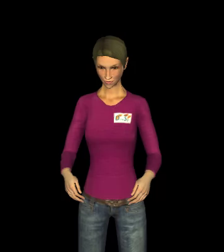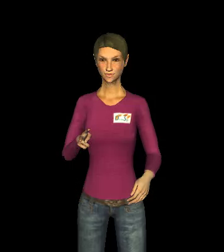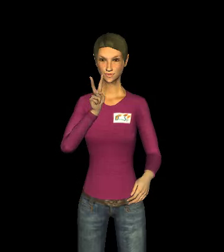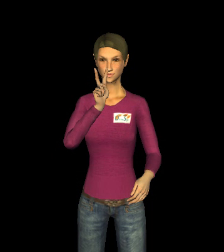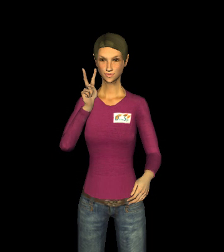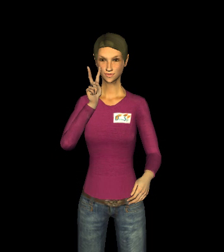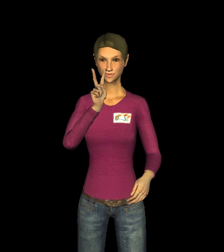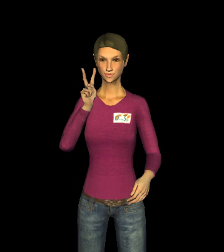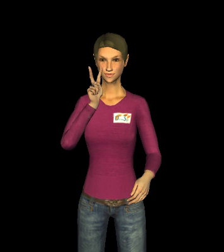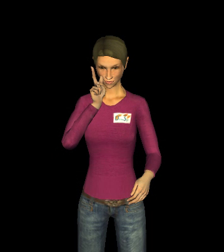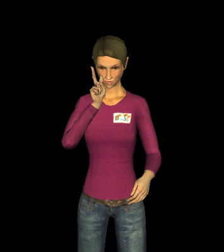مضحك